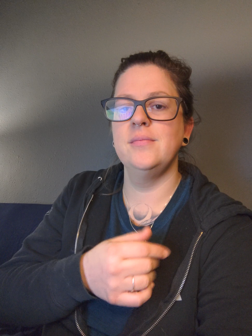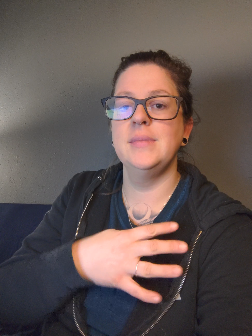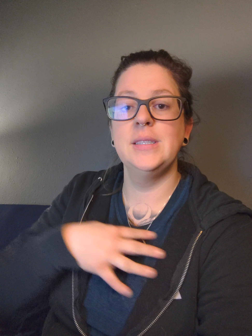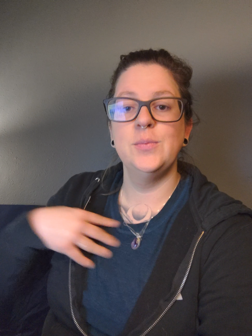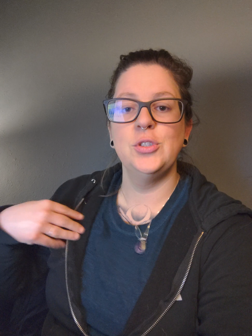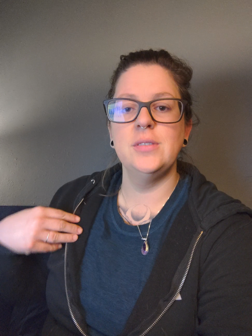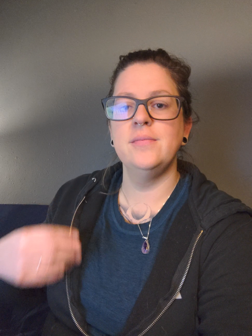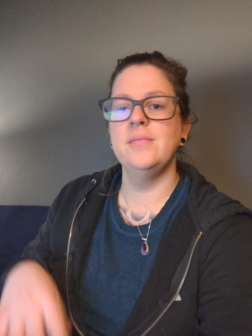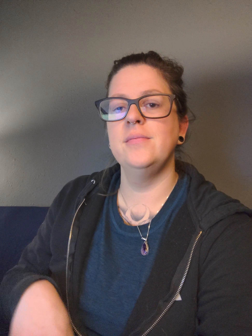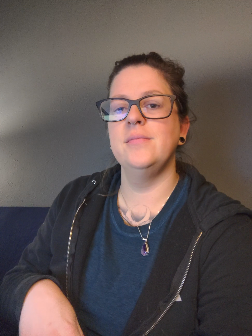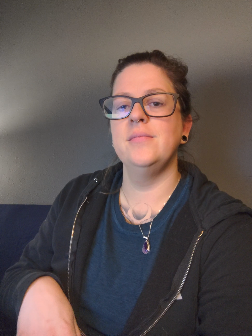zebra